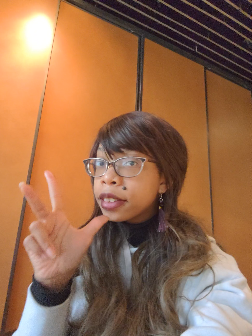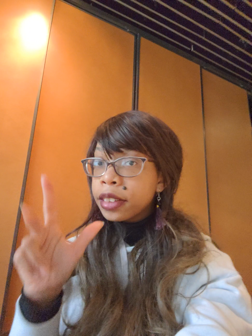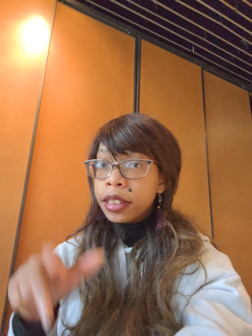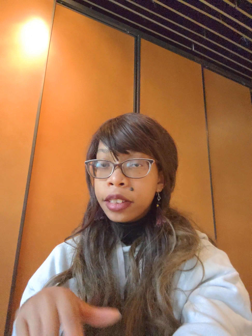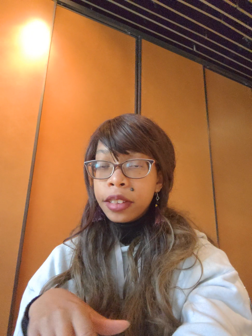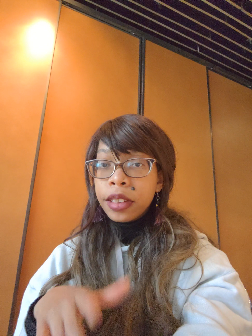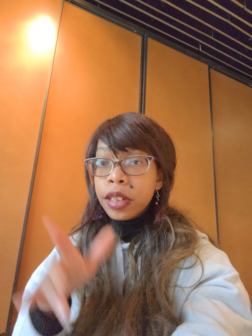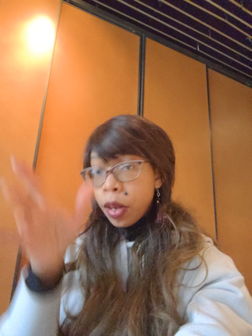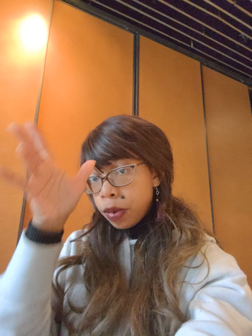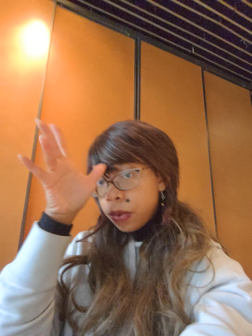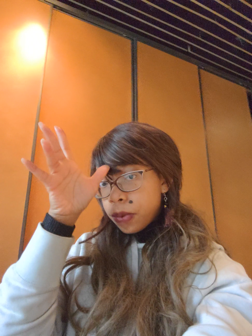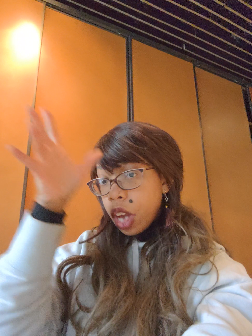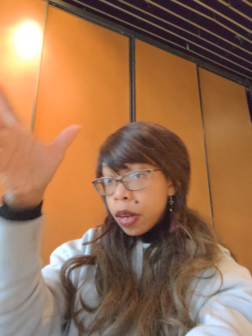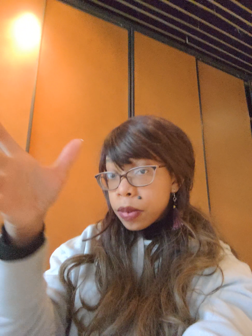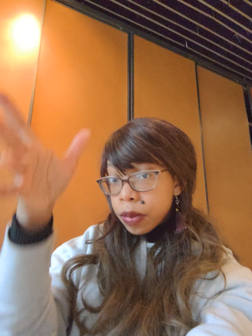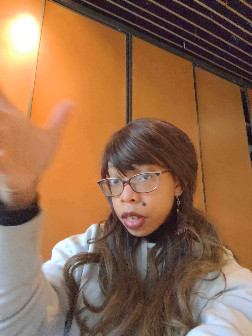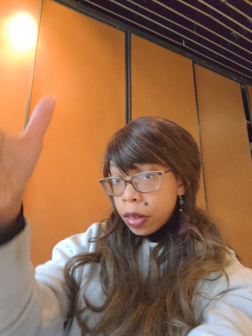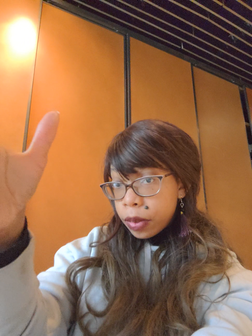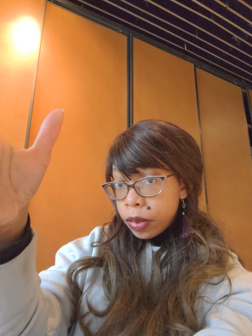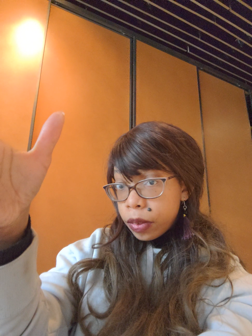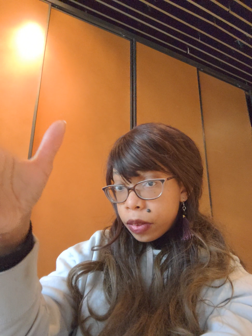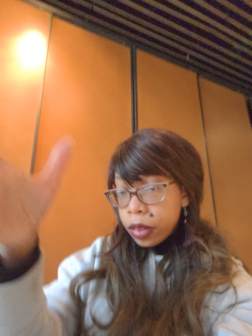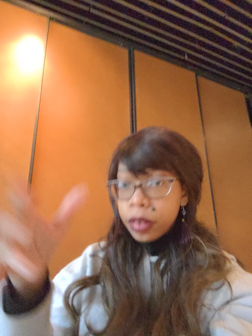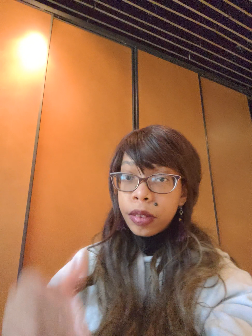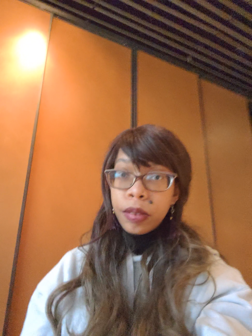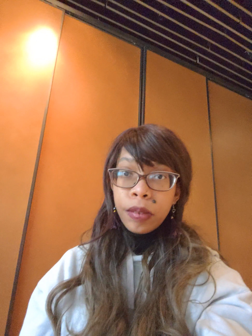grandpa